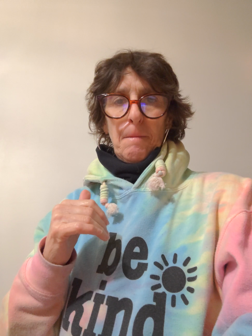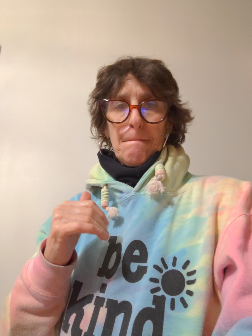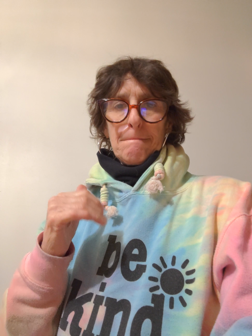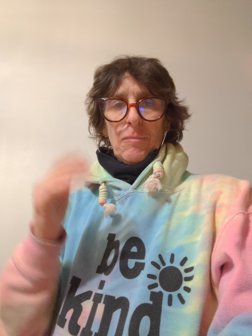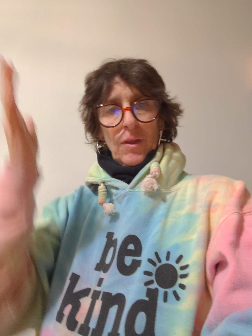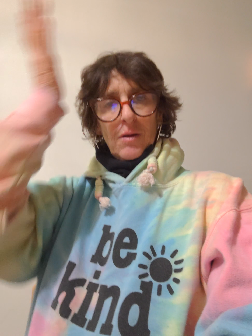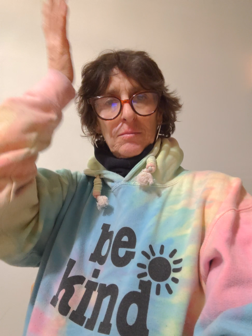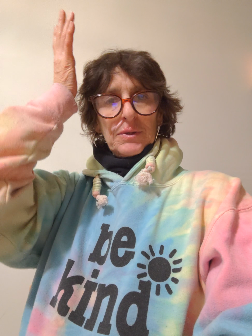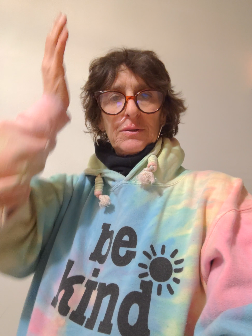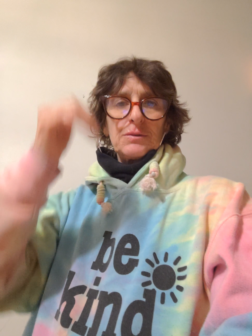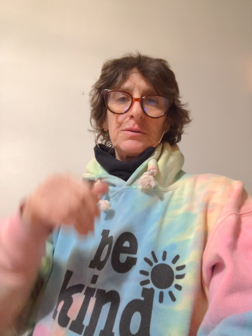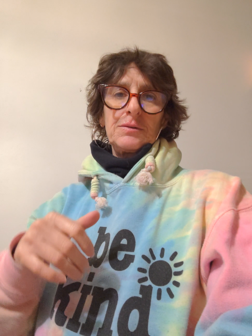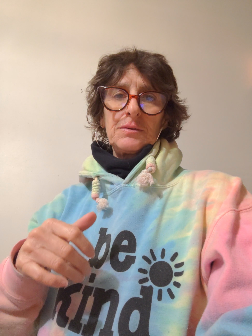garbage